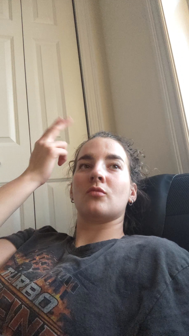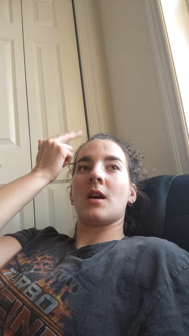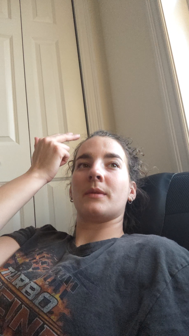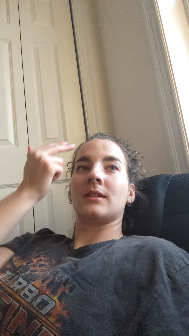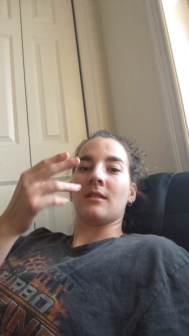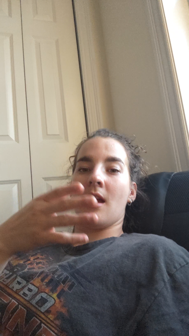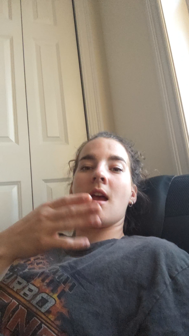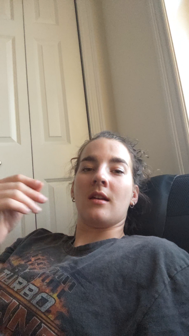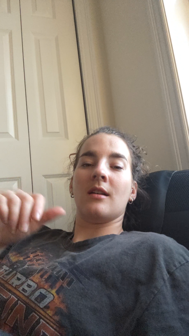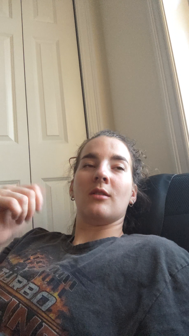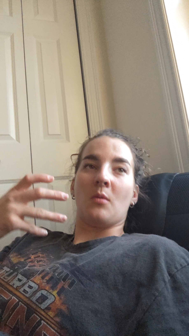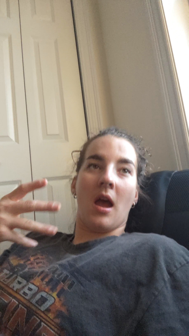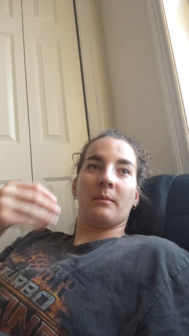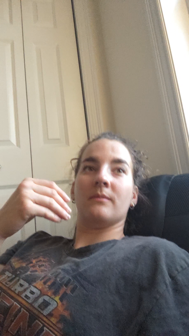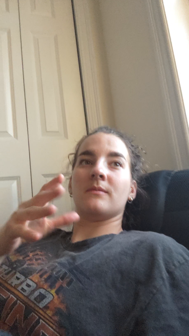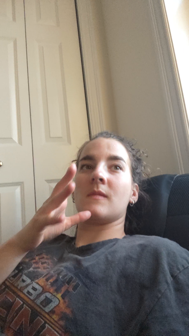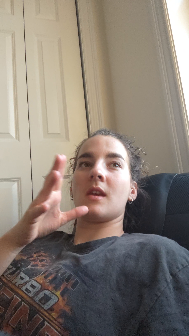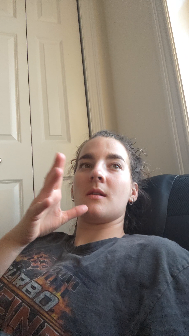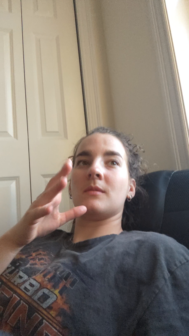mommy